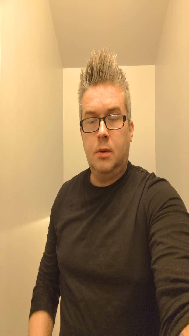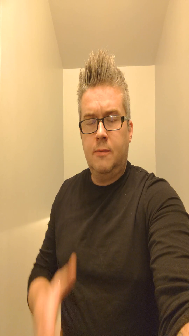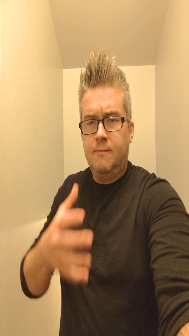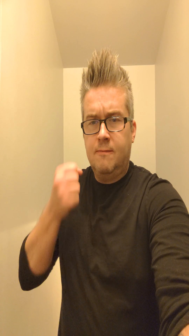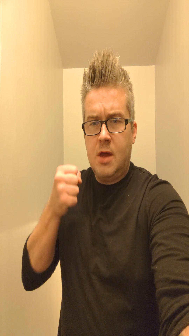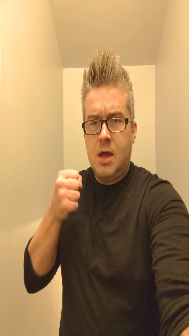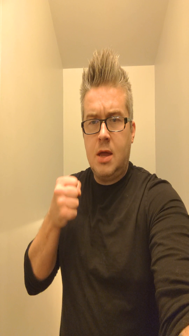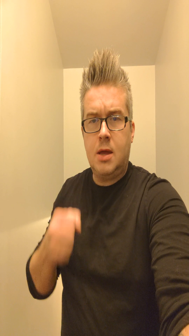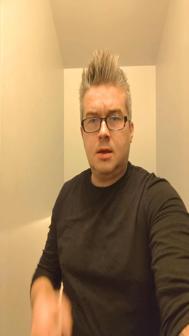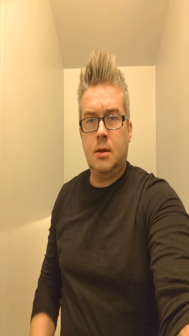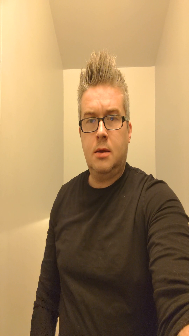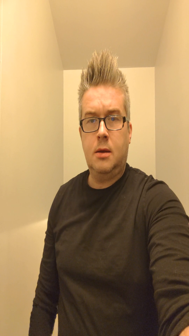fast